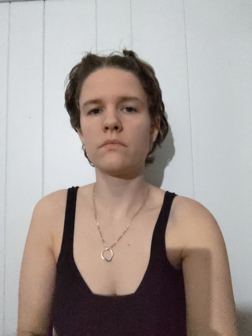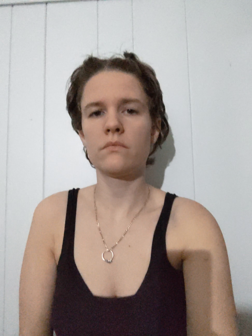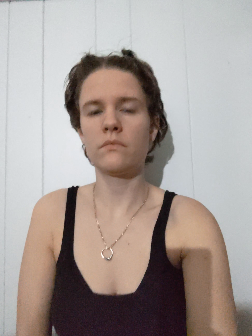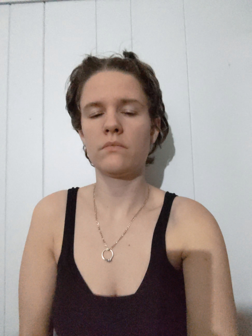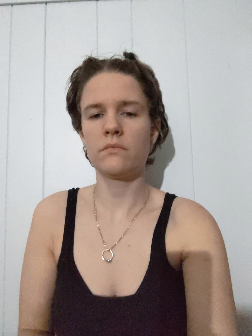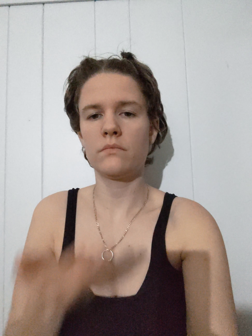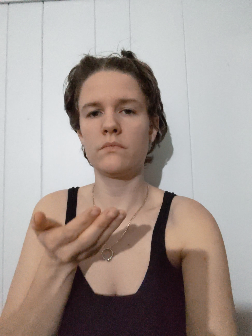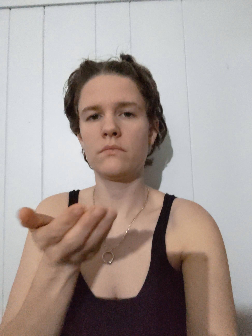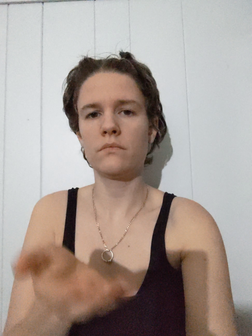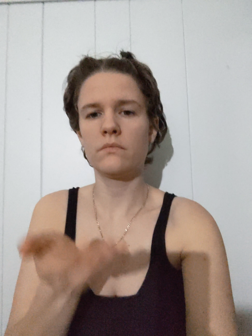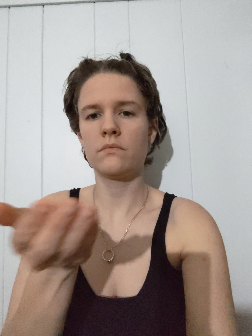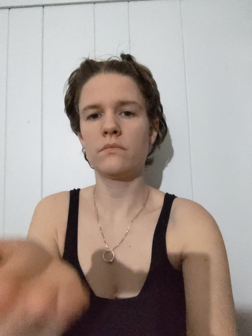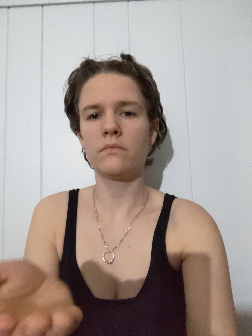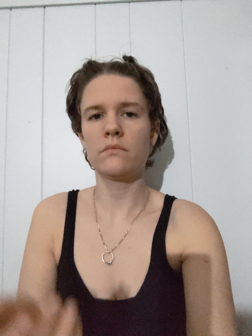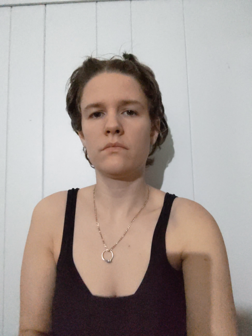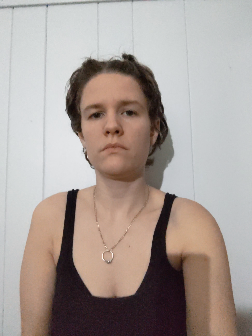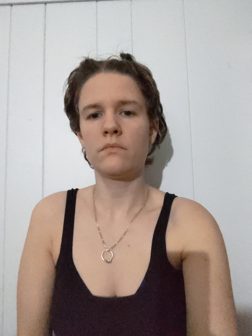boat